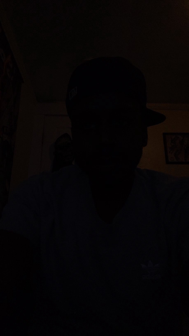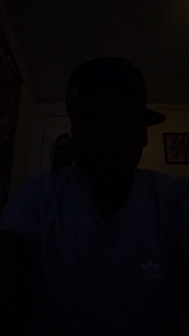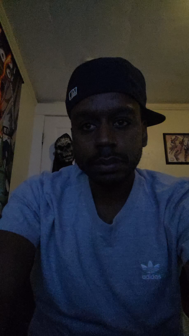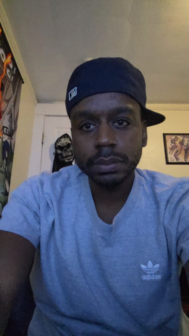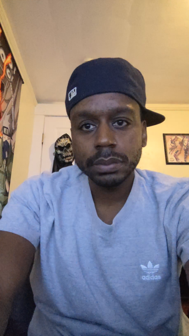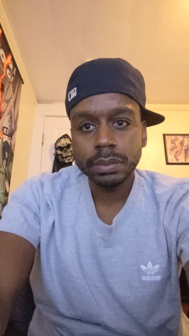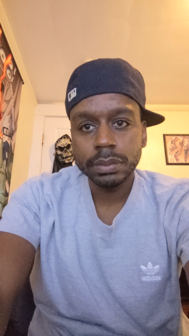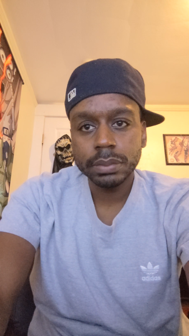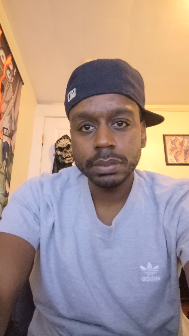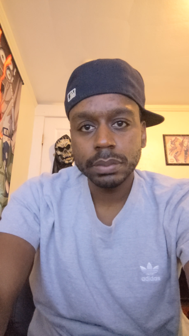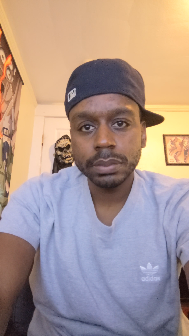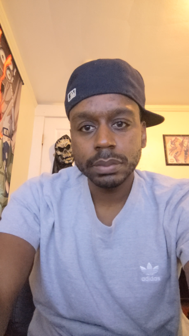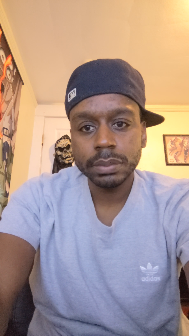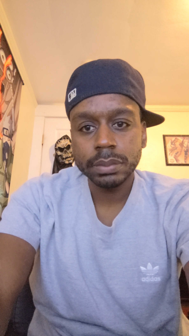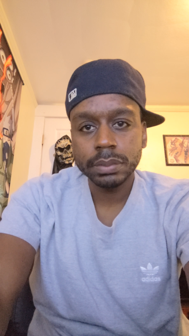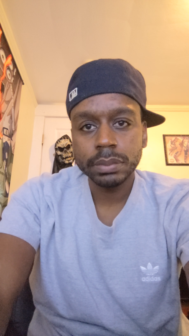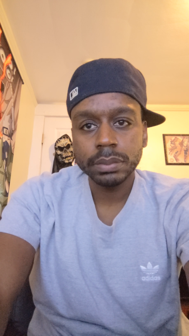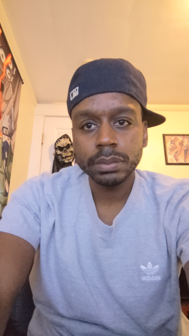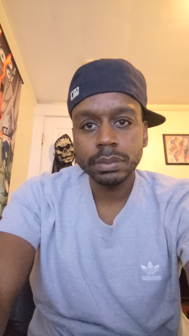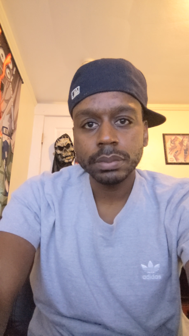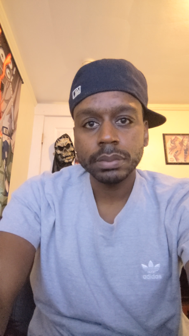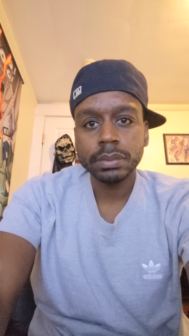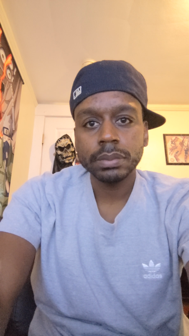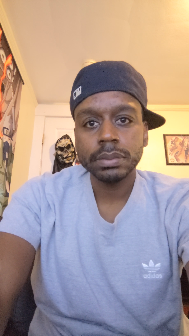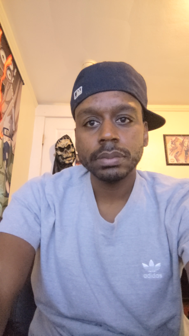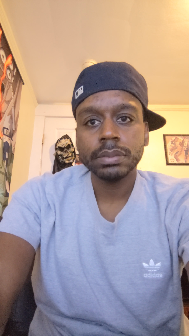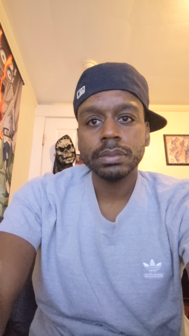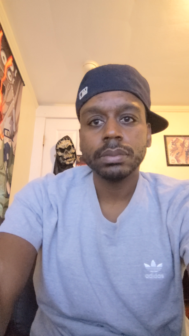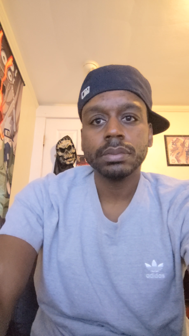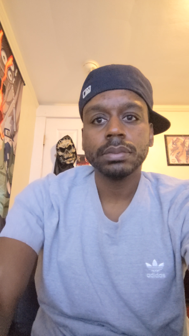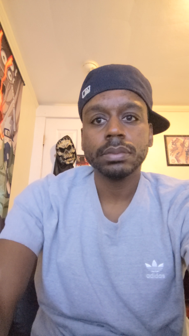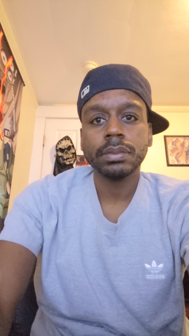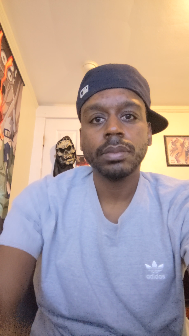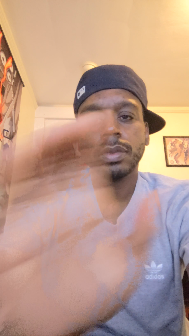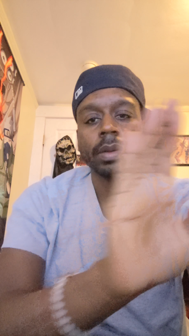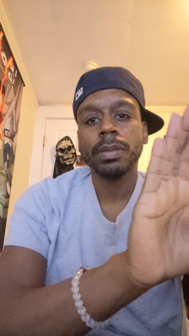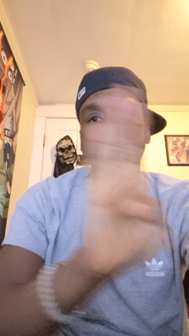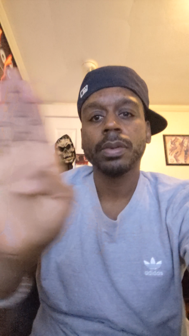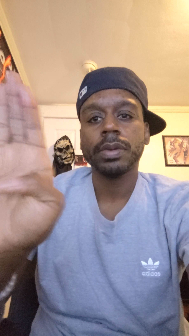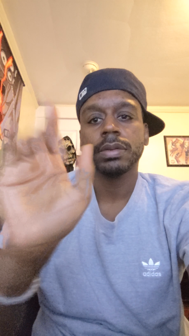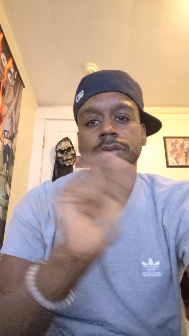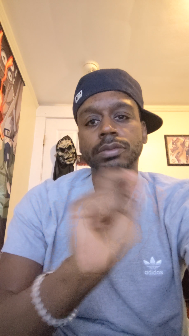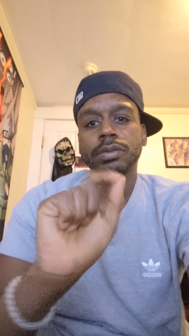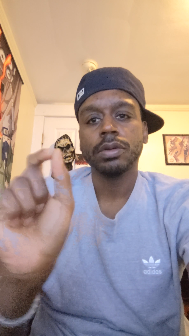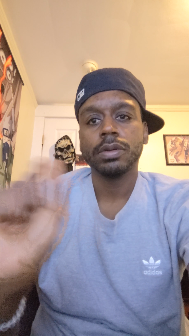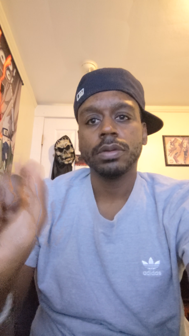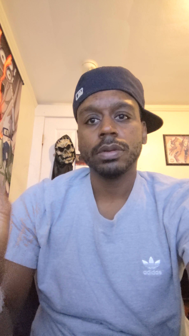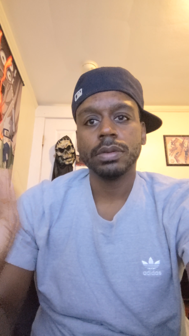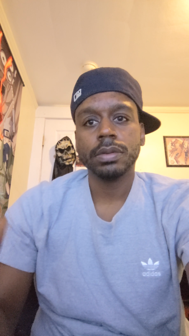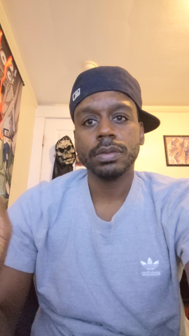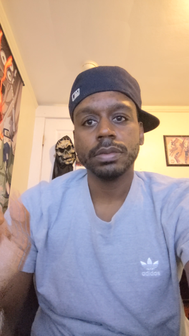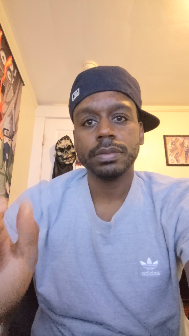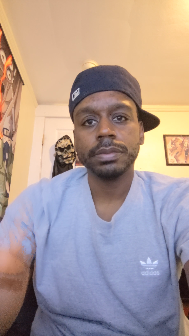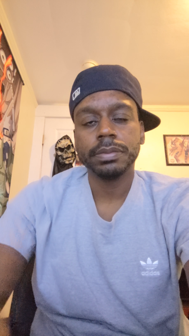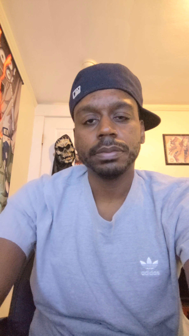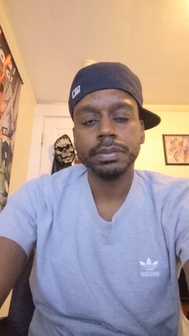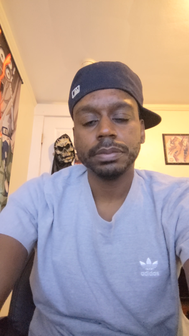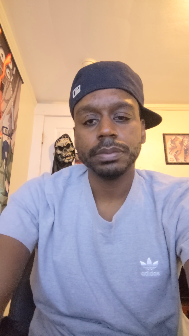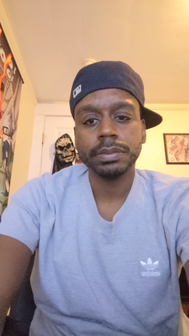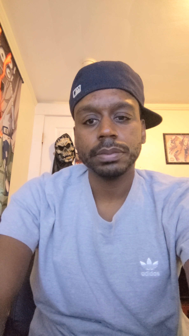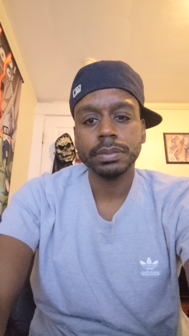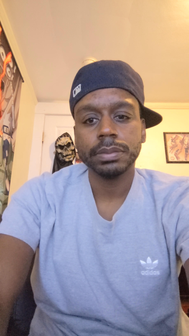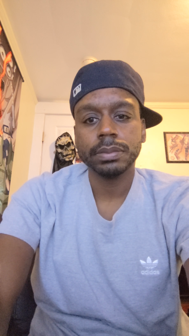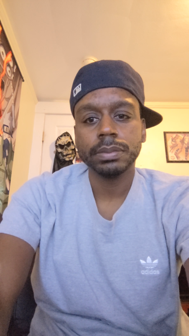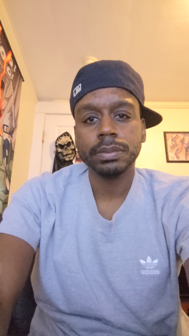chalk